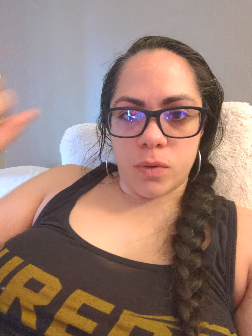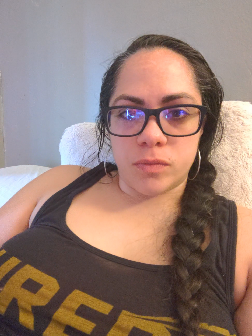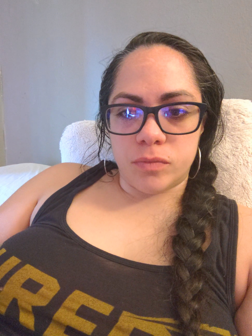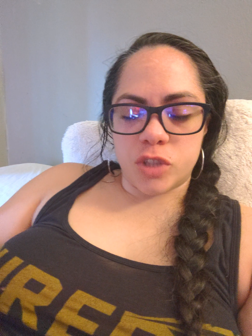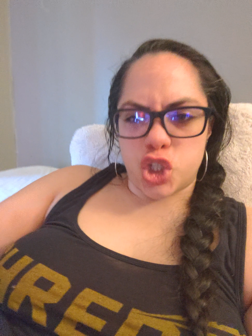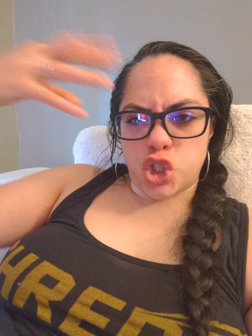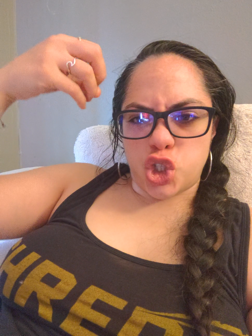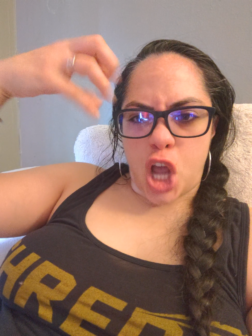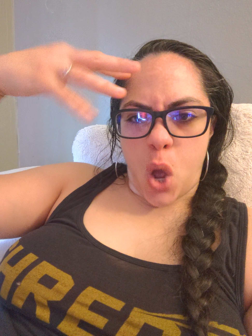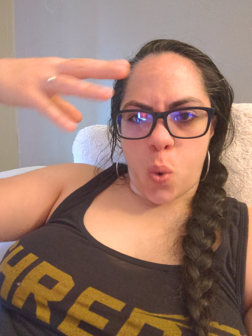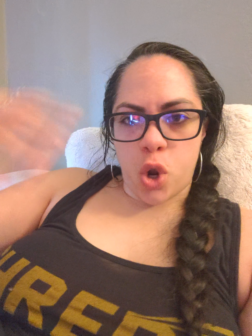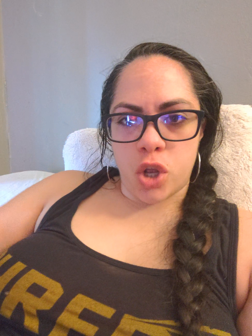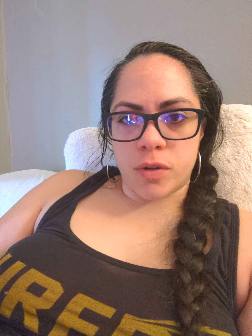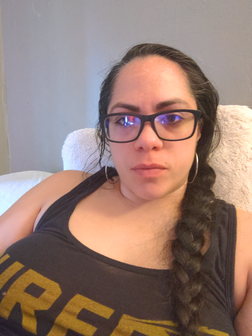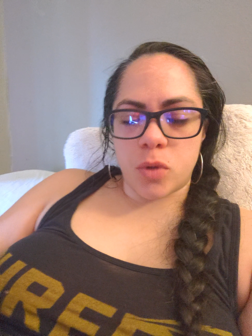shower